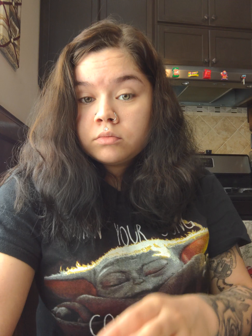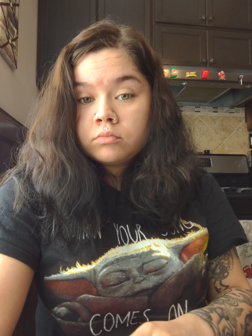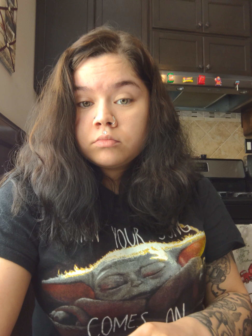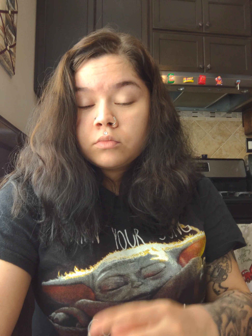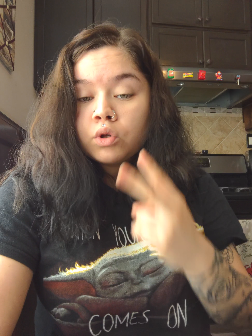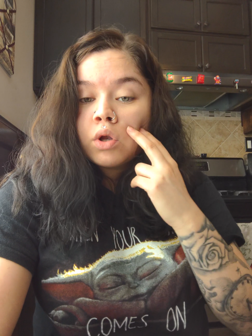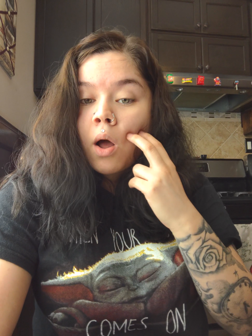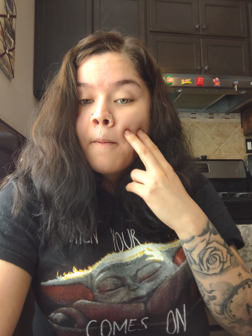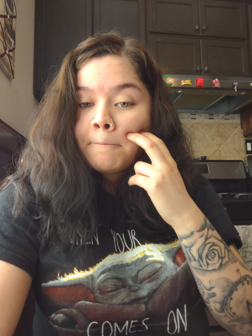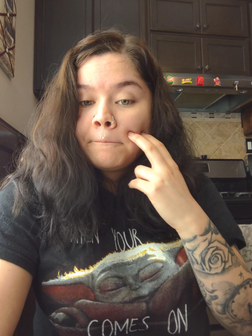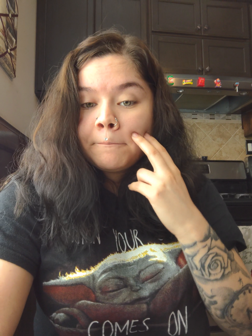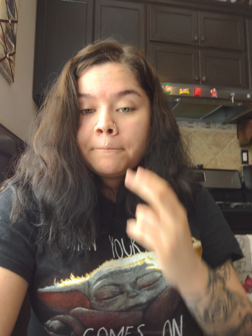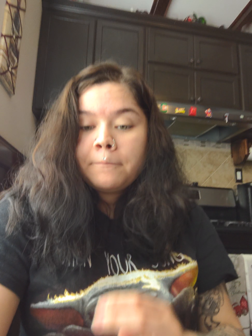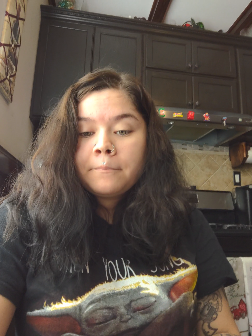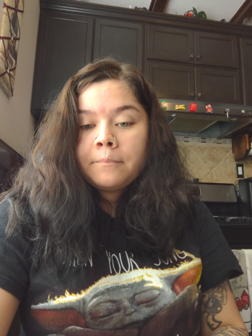gum